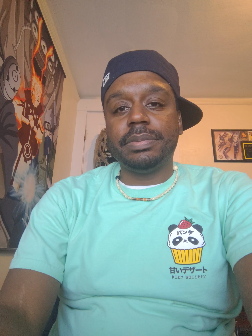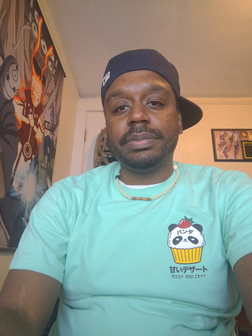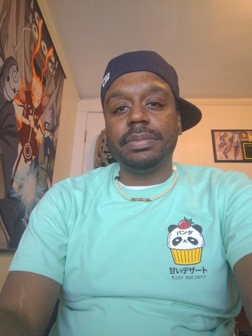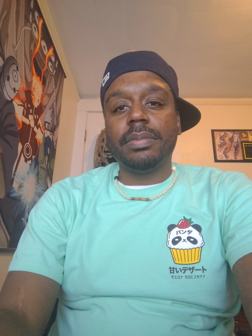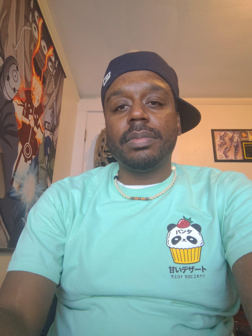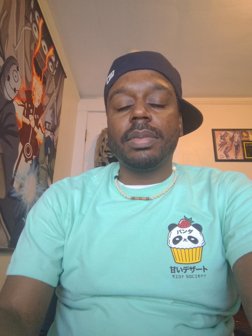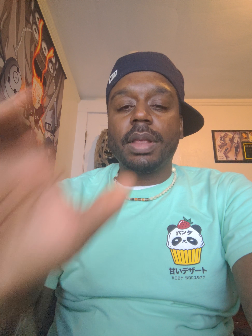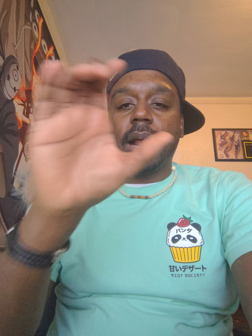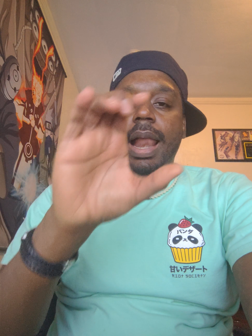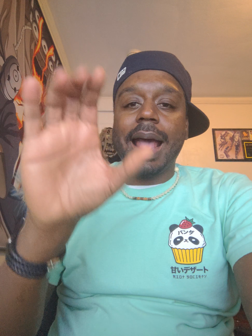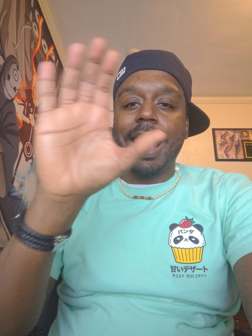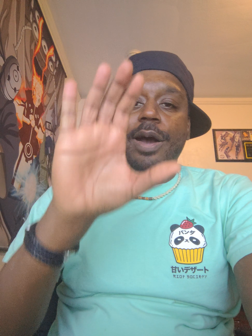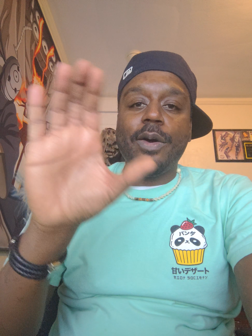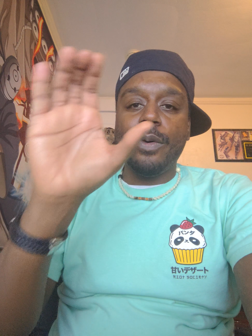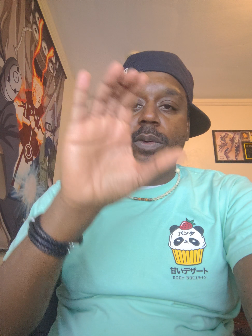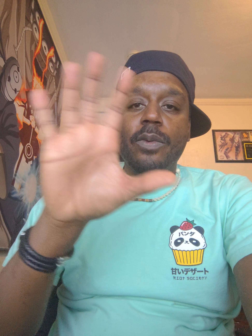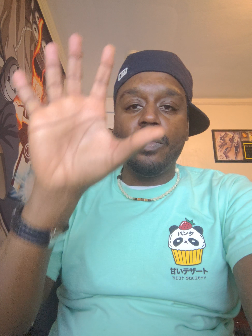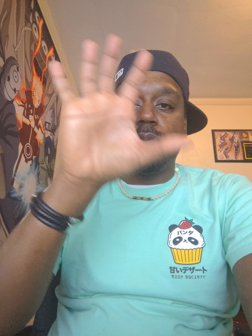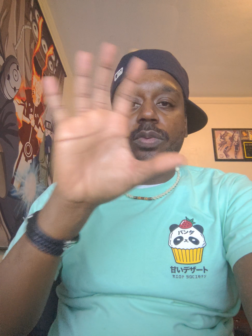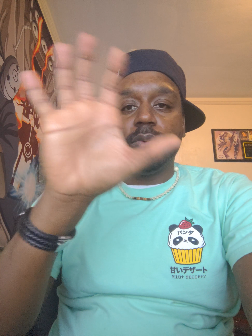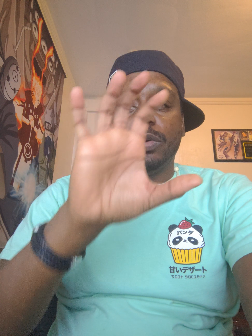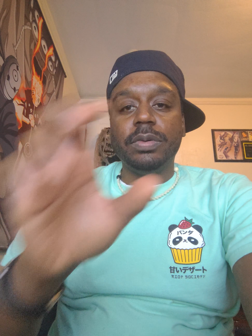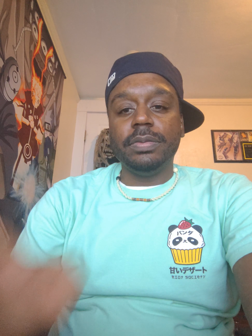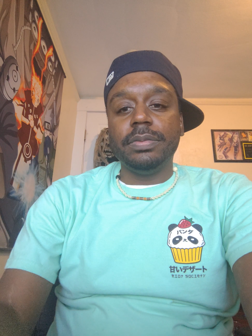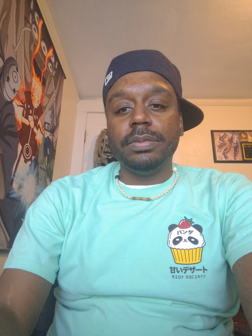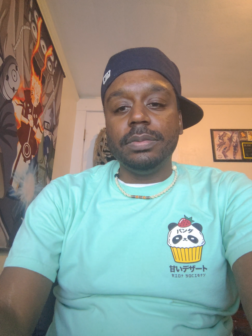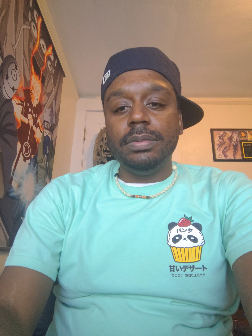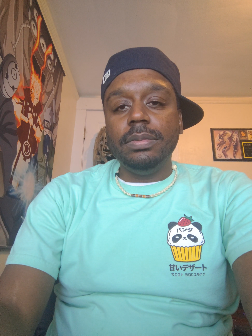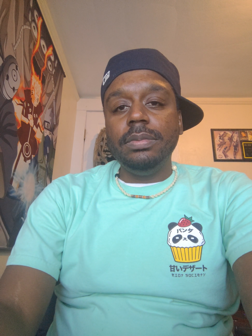cloud